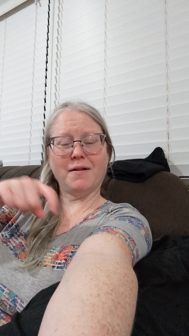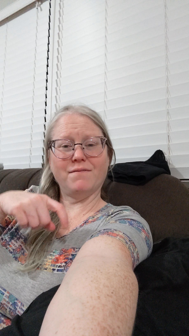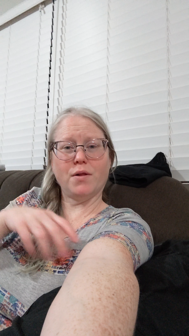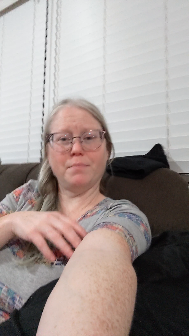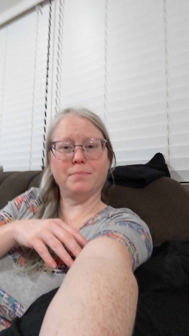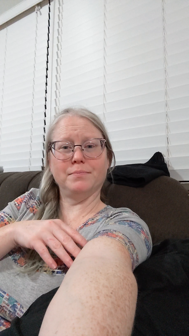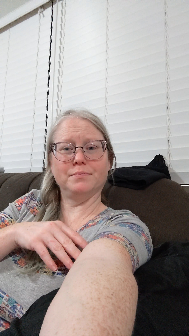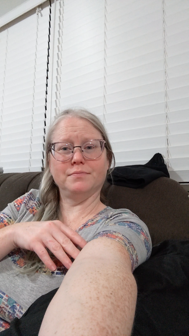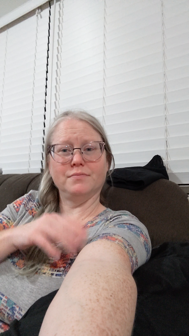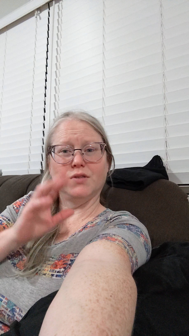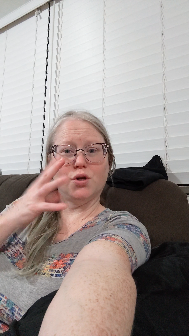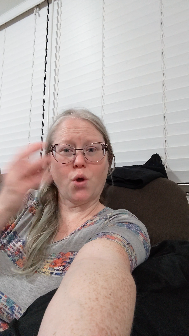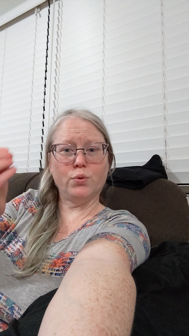going to